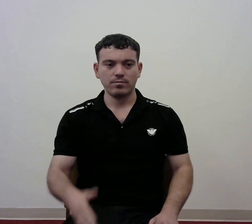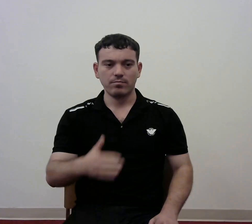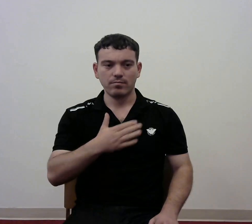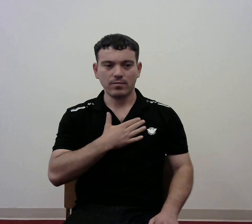mən